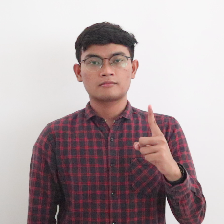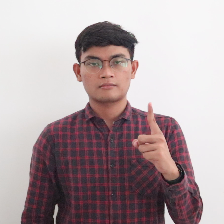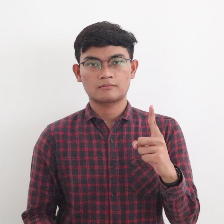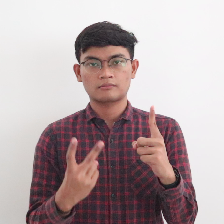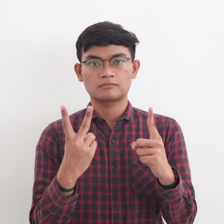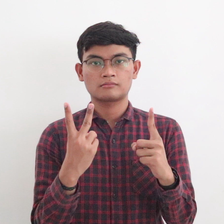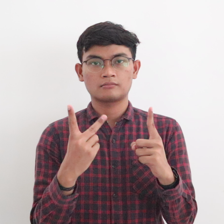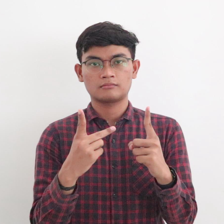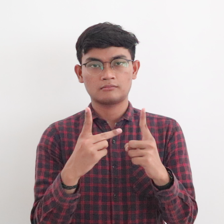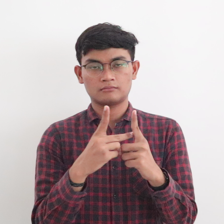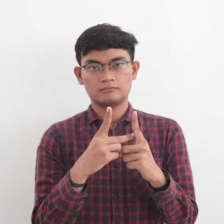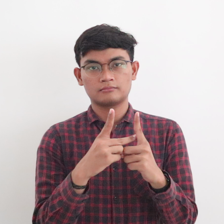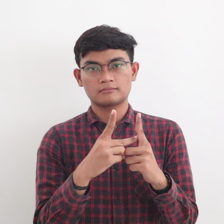H